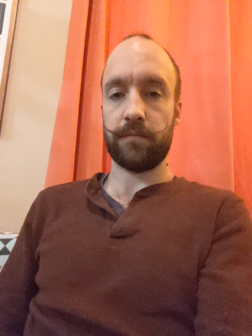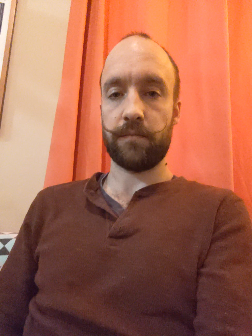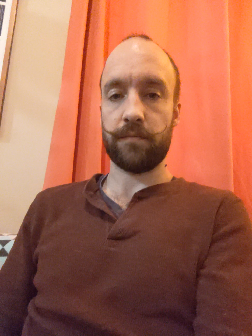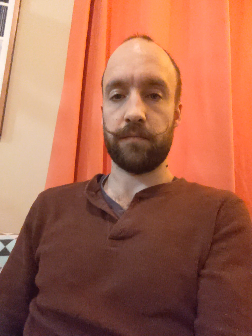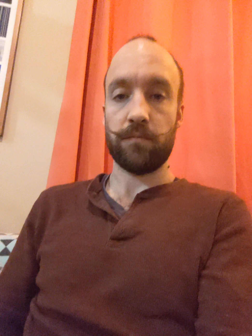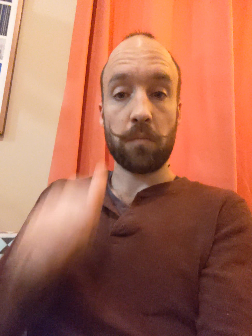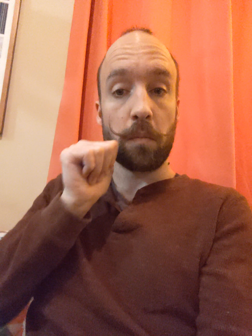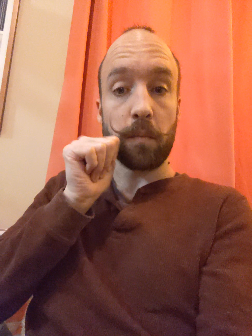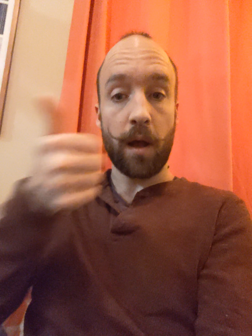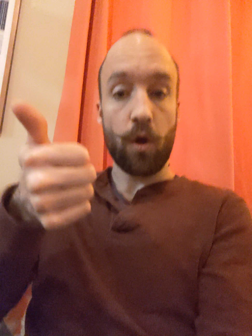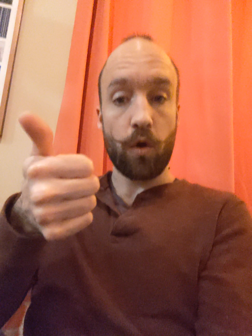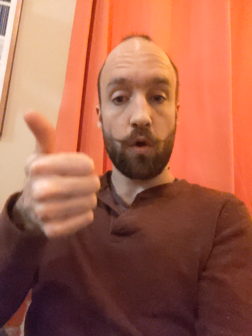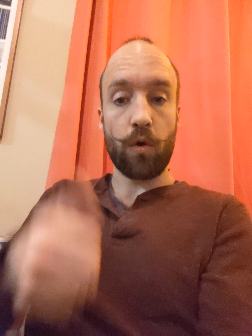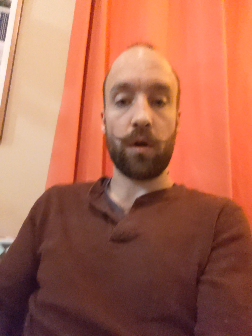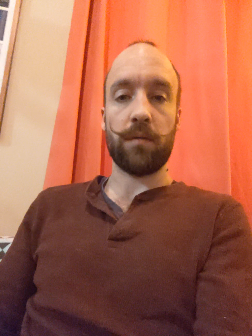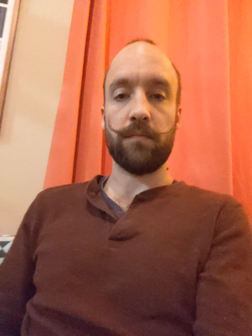tomorrow